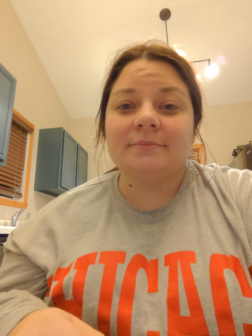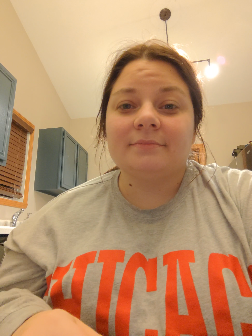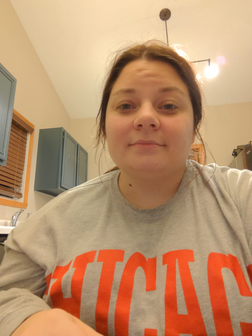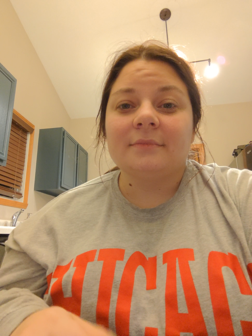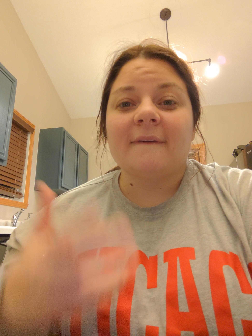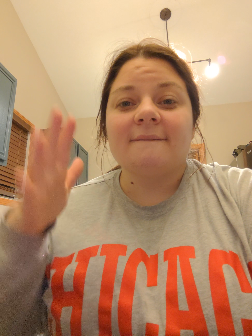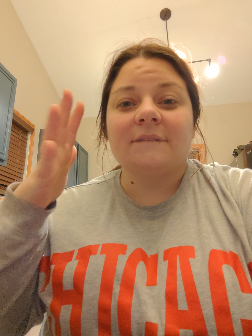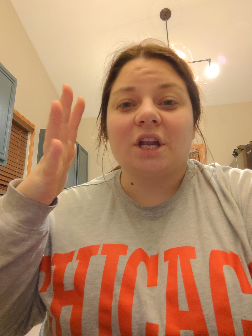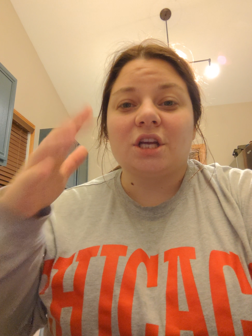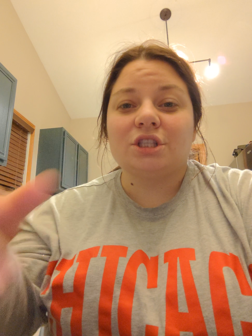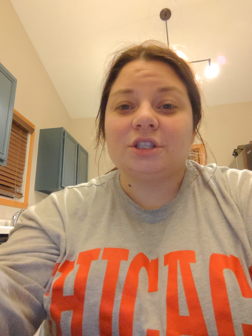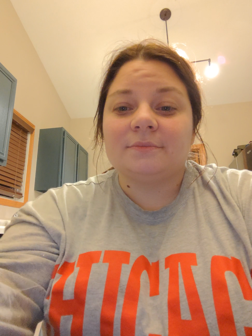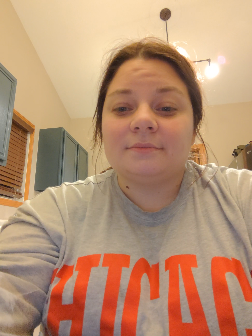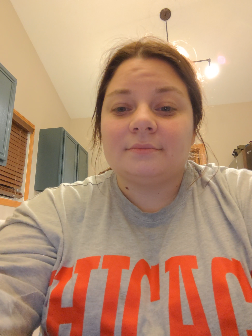finish